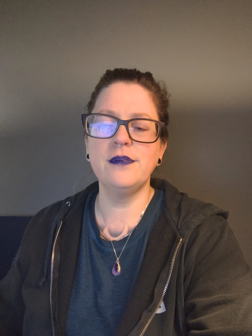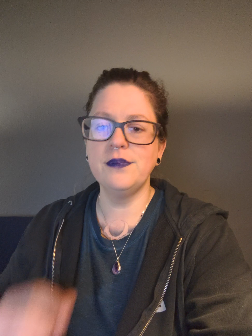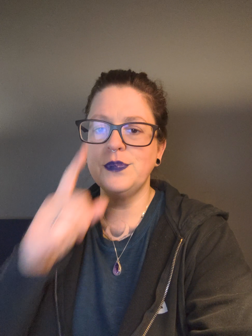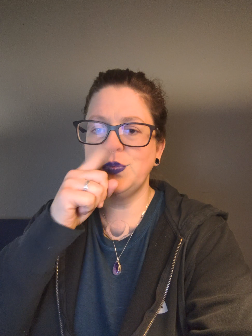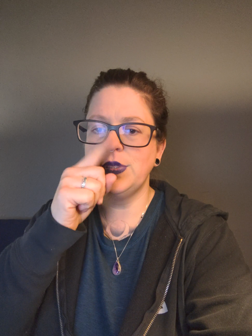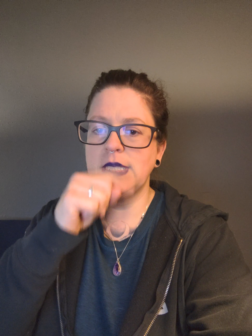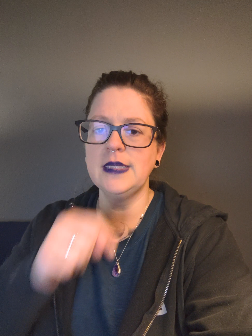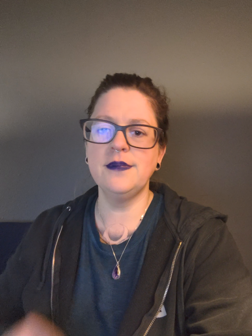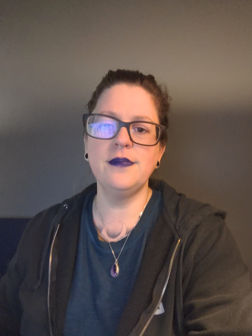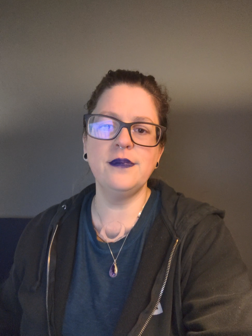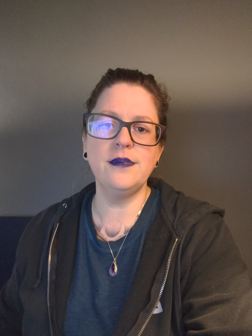pretend